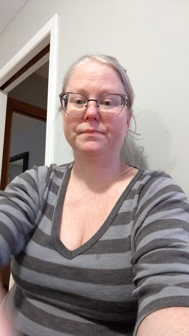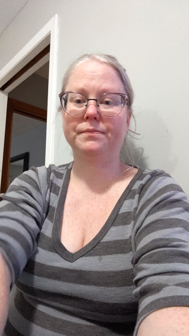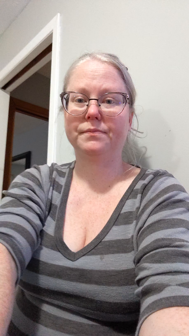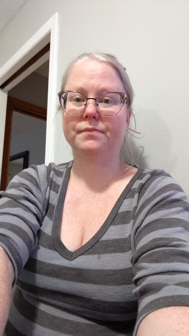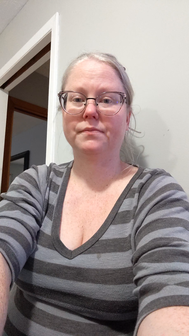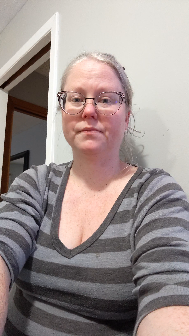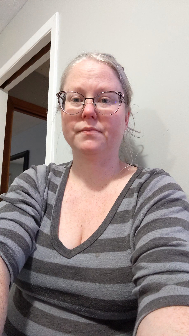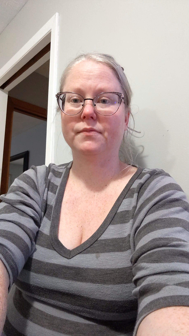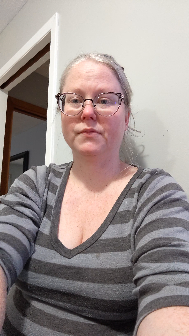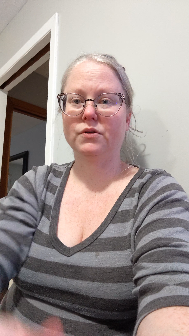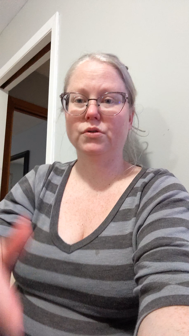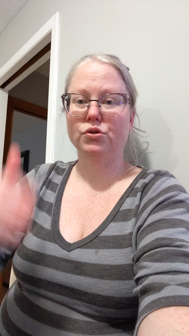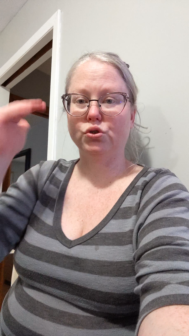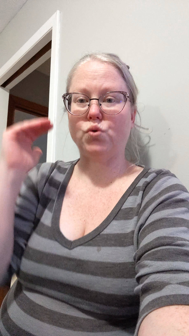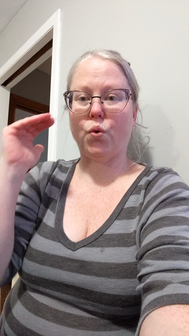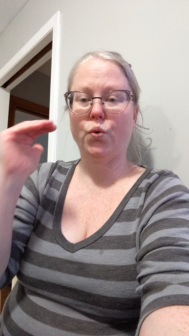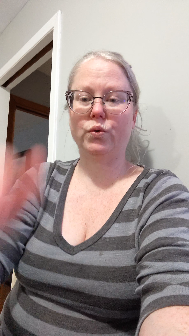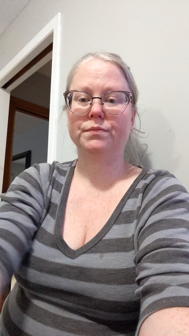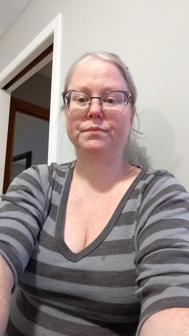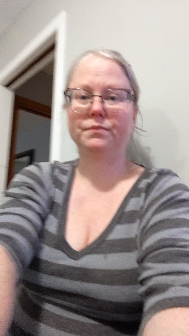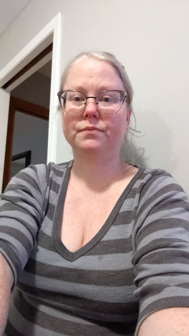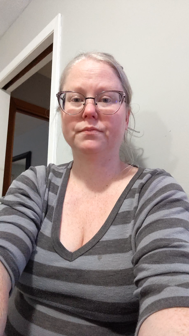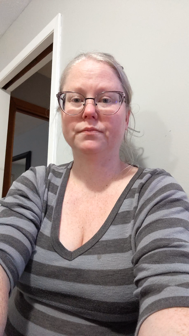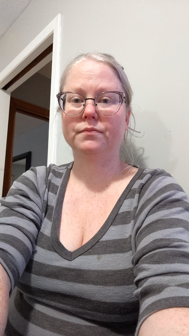short